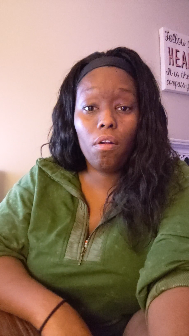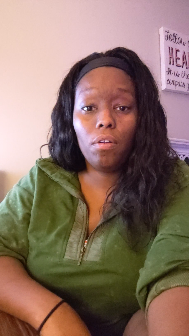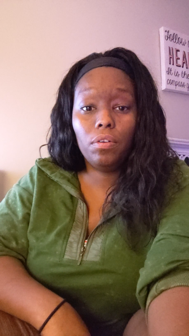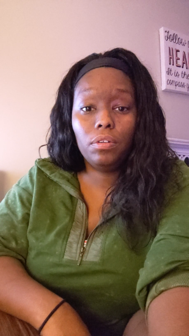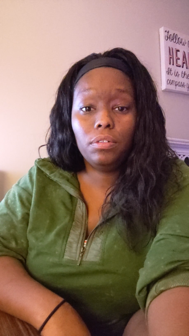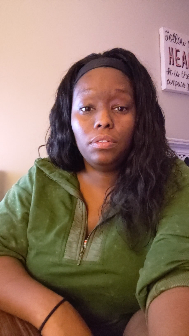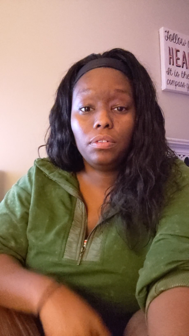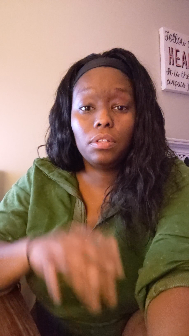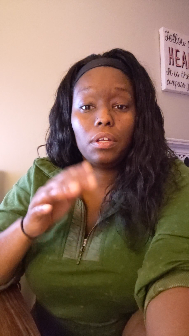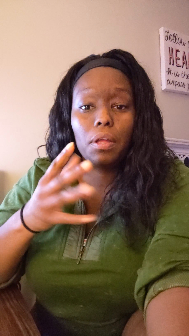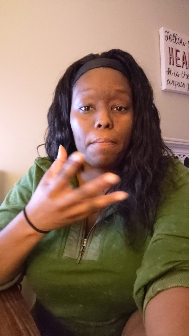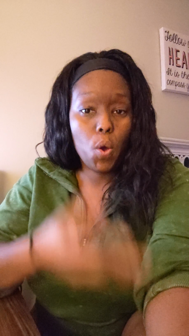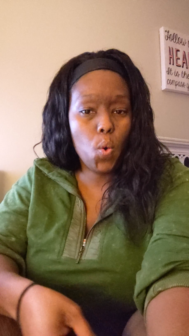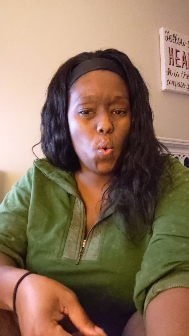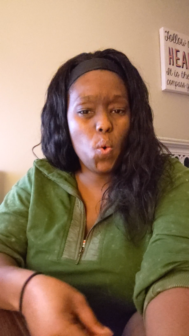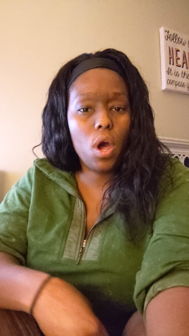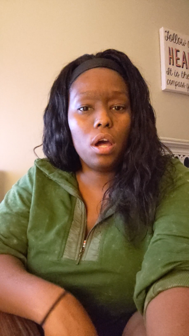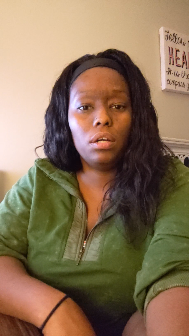poor